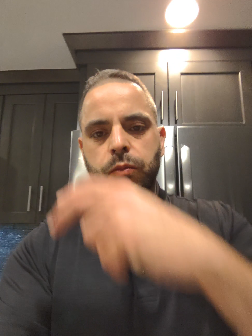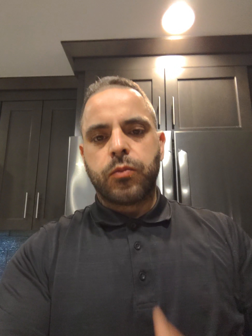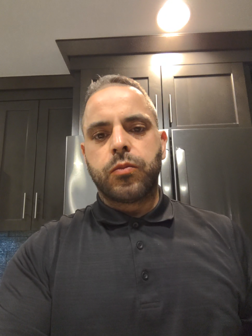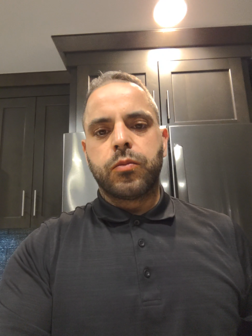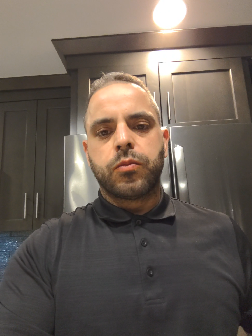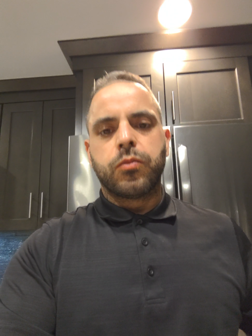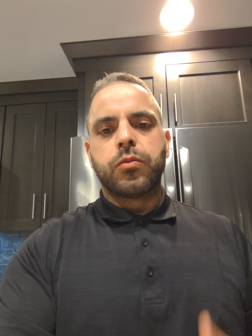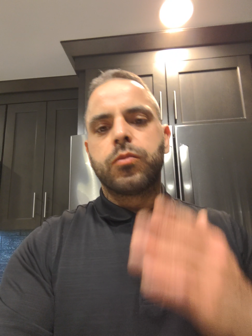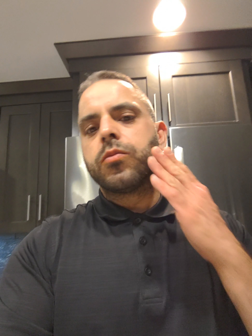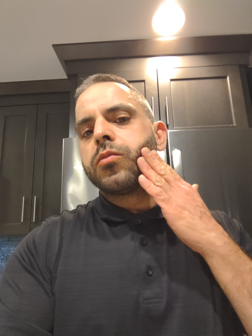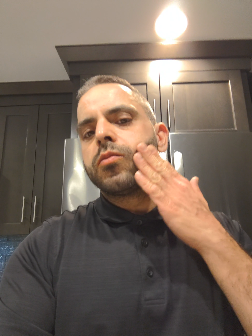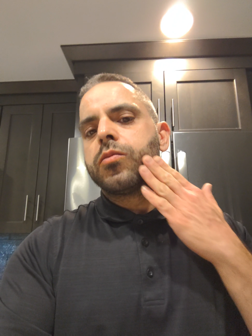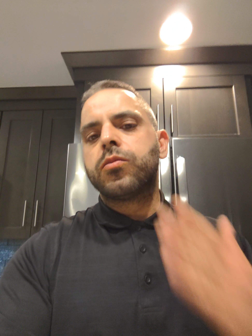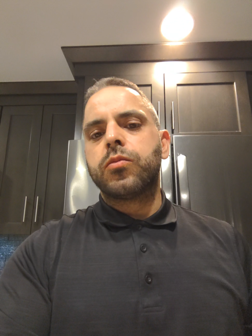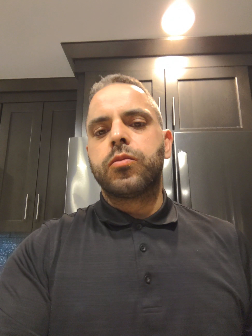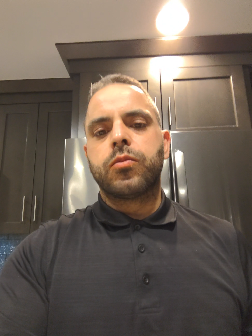cheek